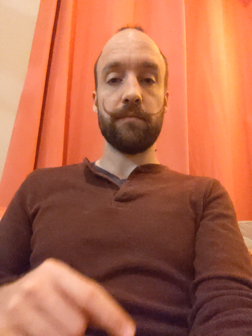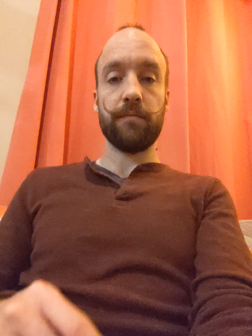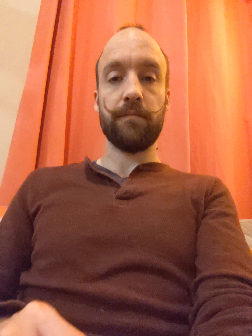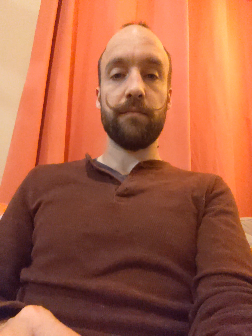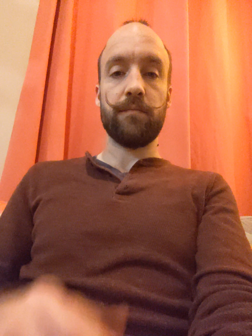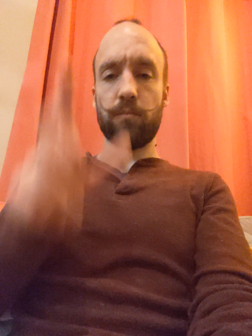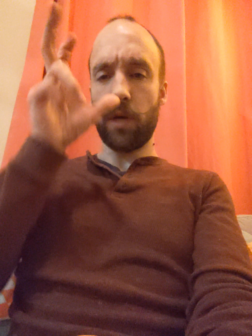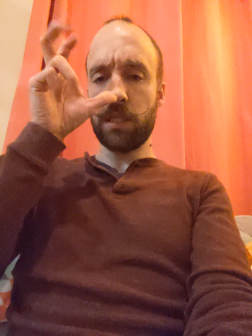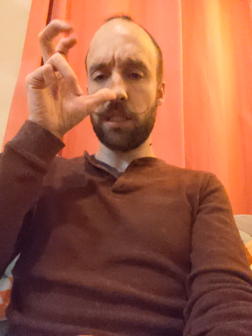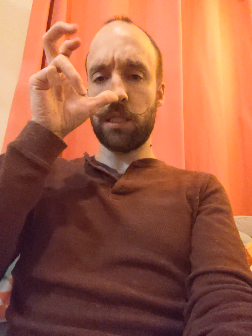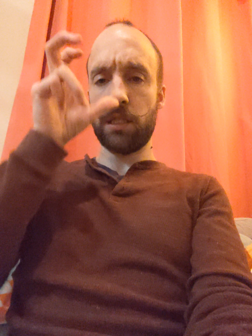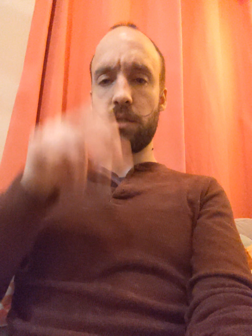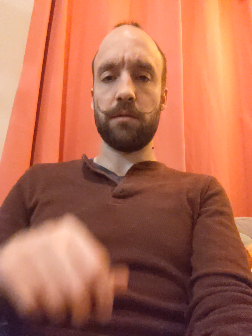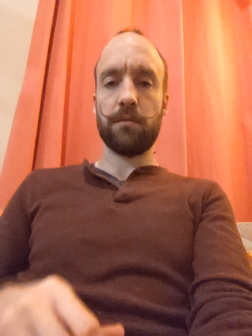bug